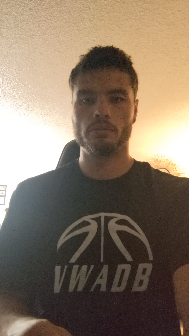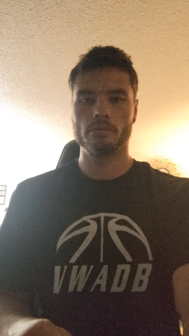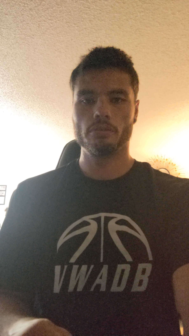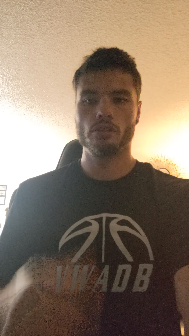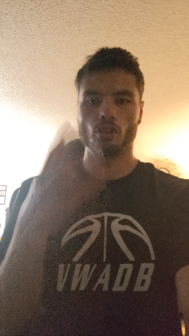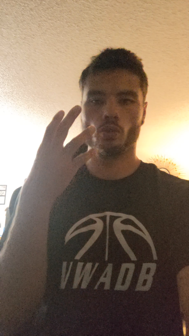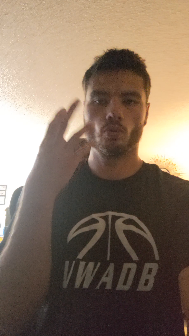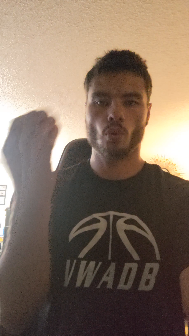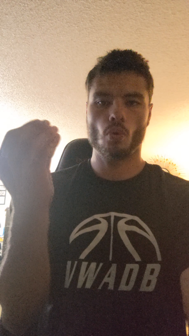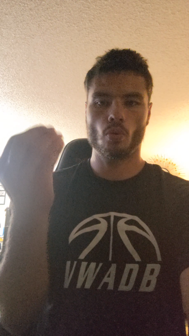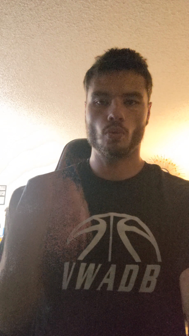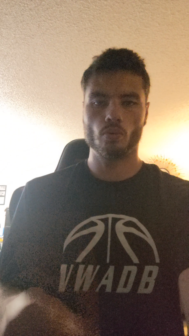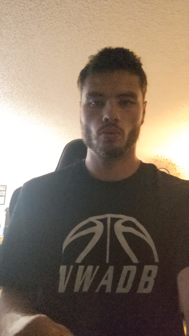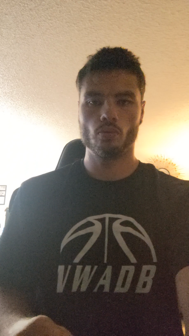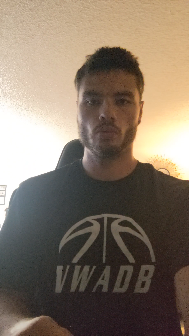going to